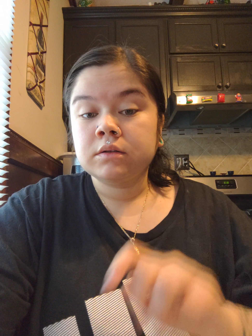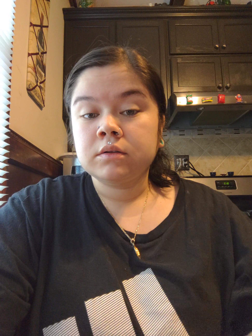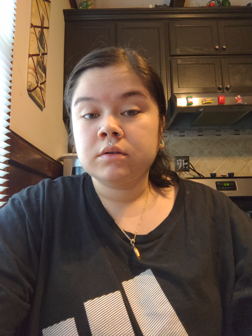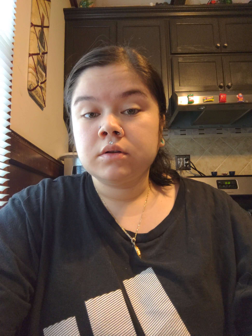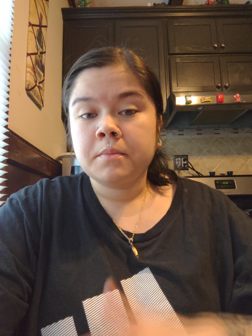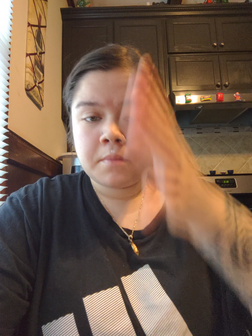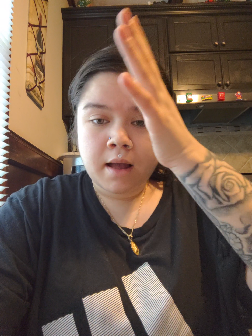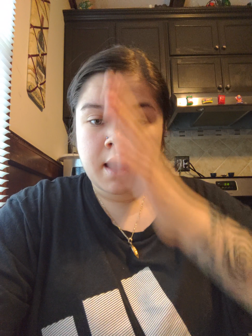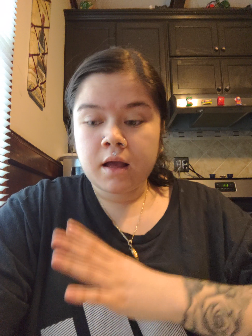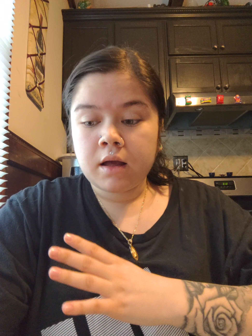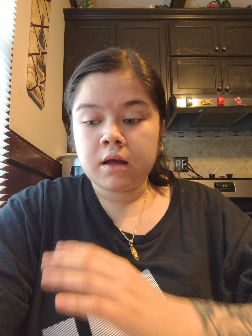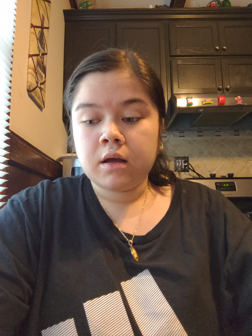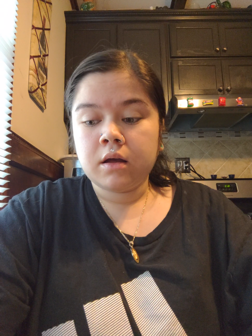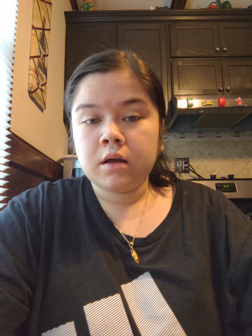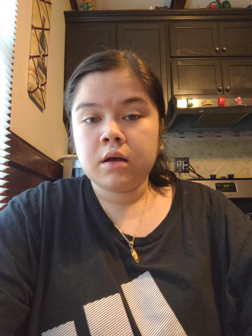man